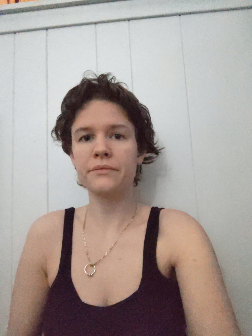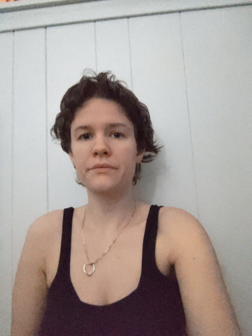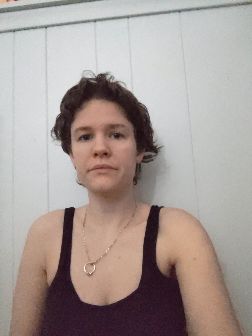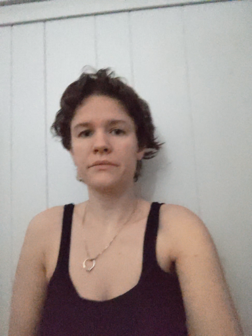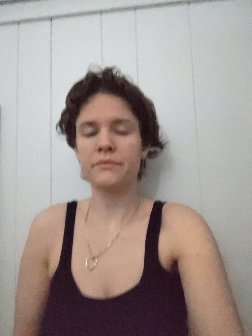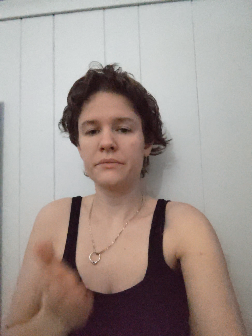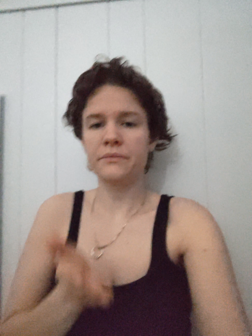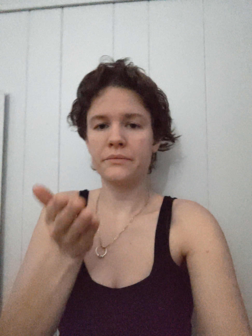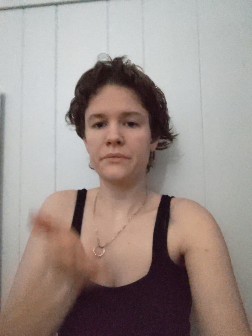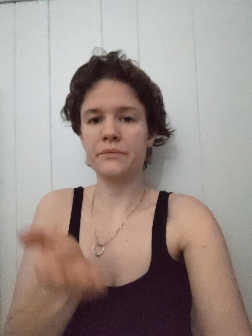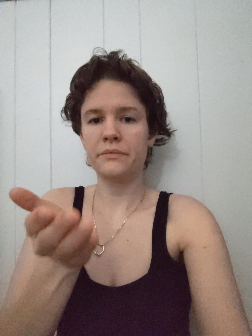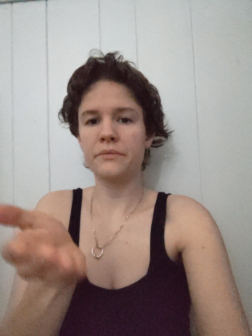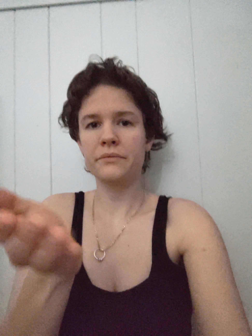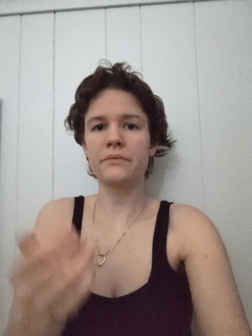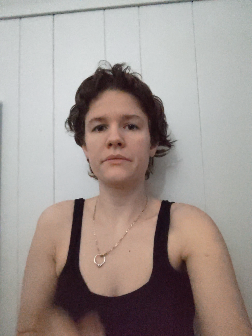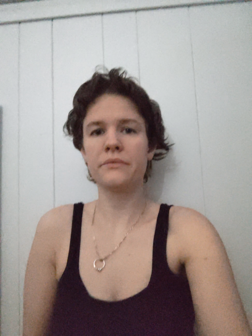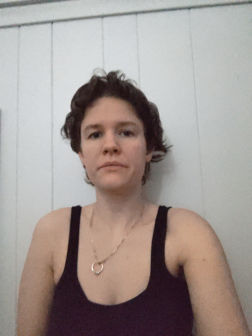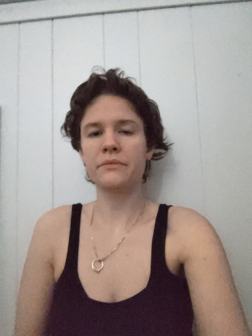boat